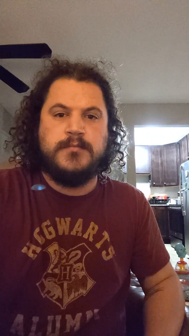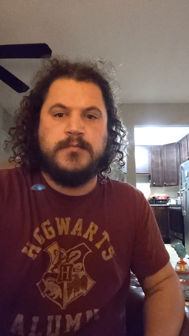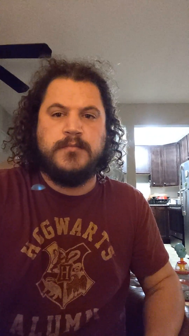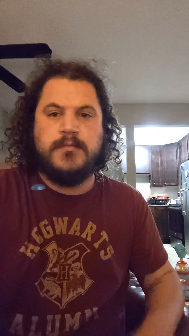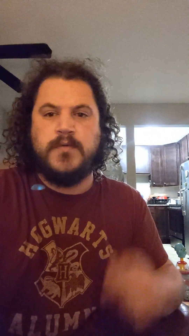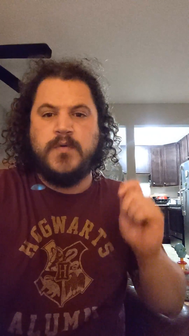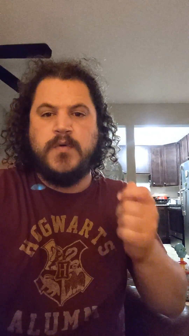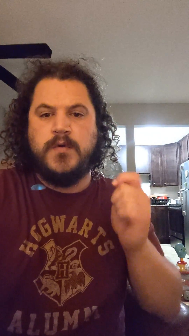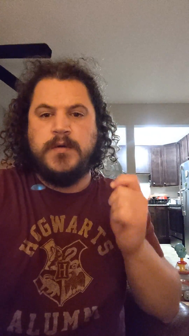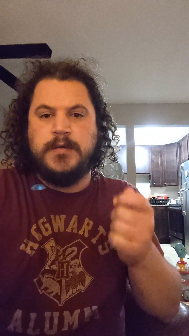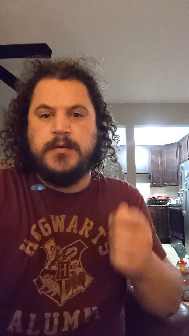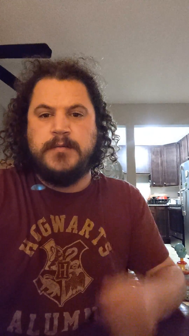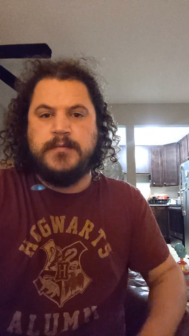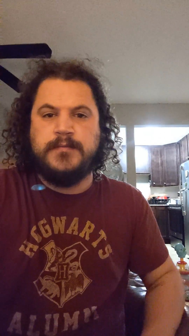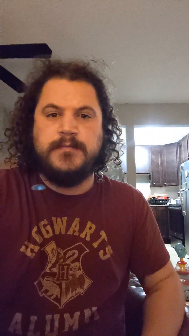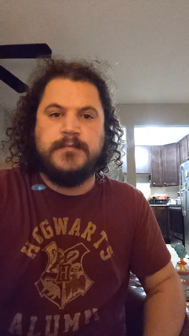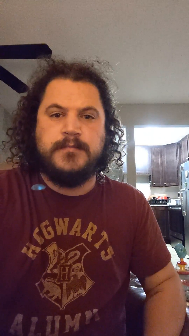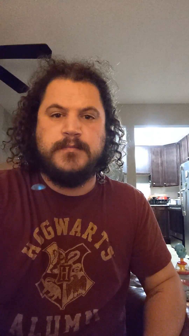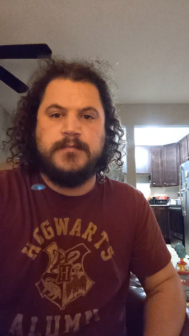cart